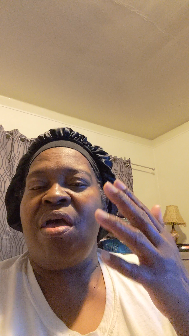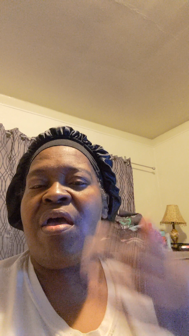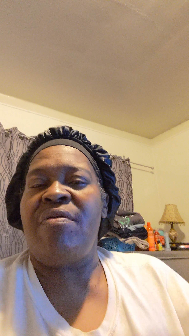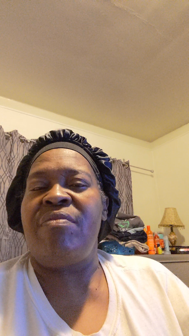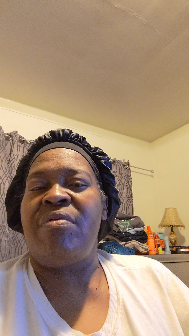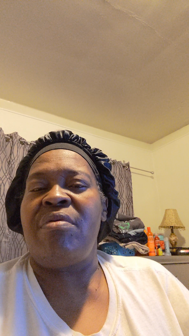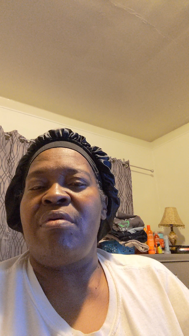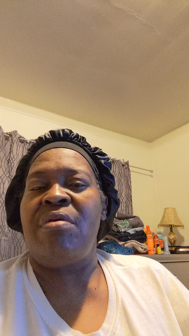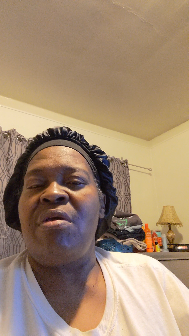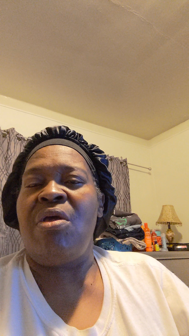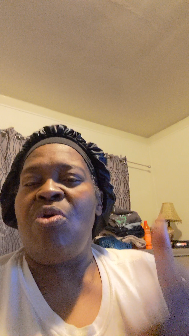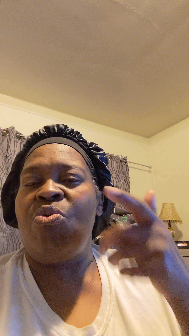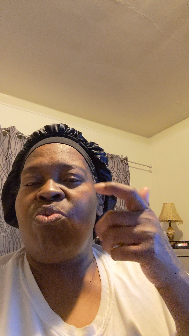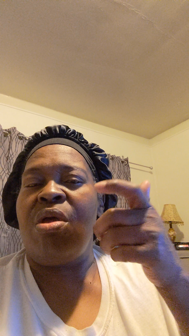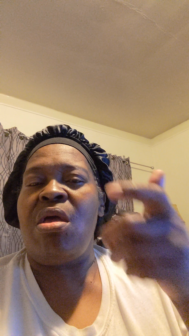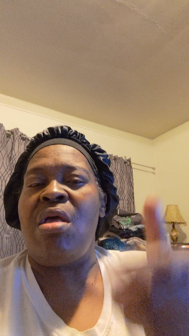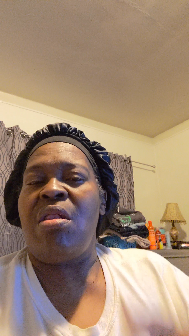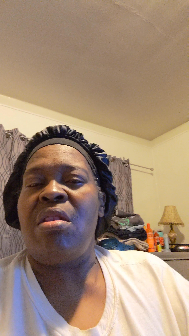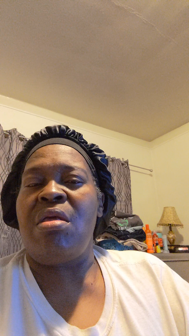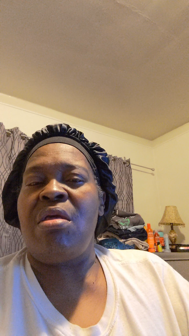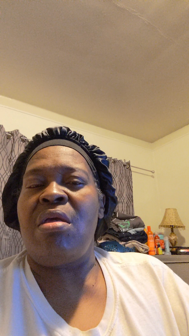run